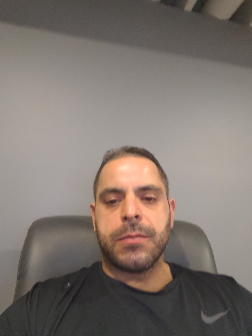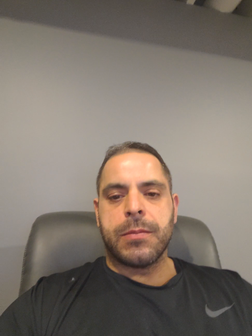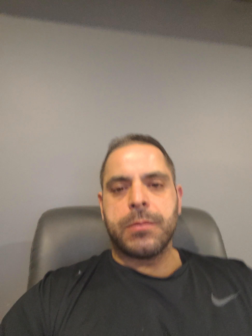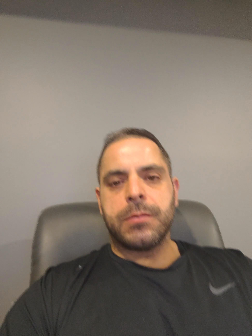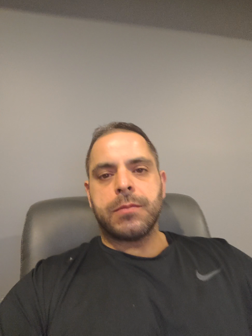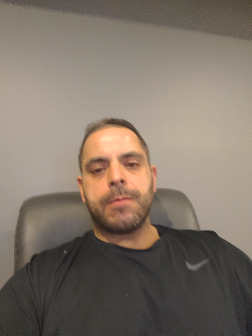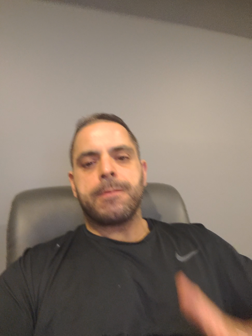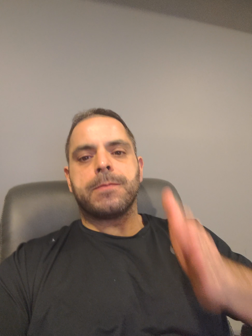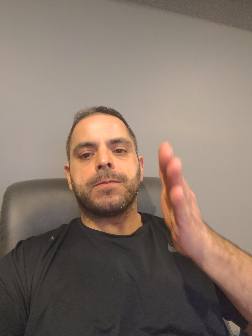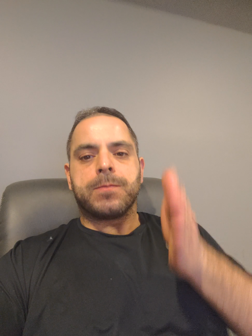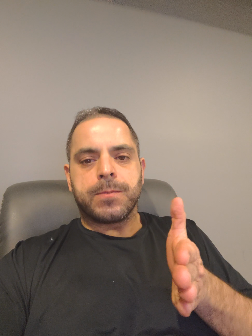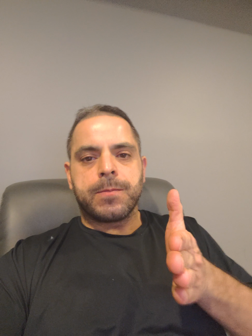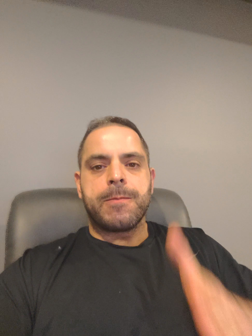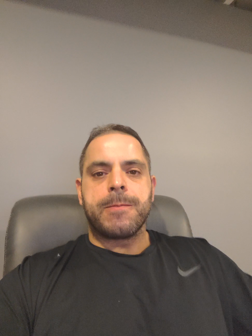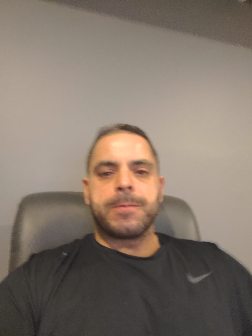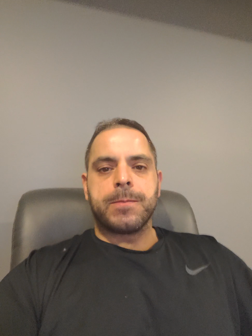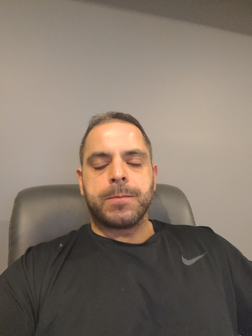person